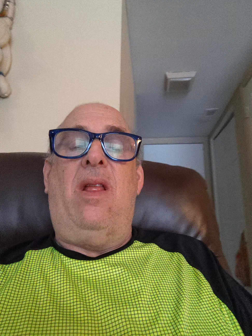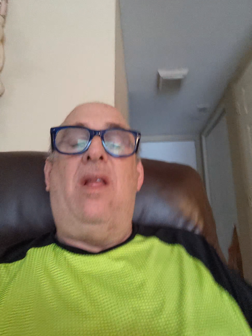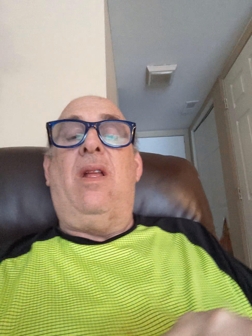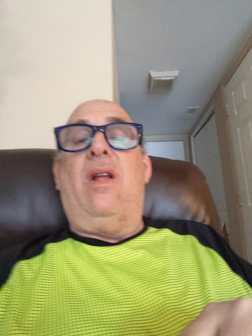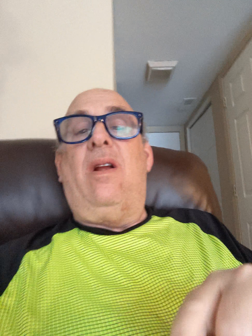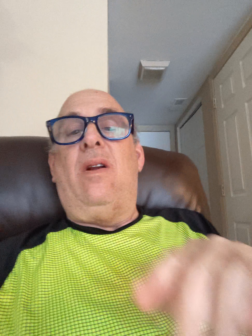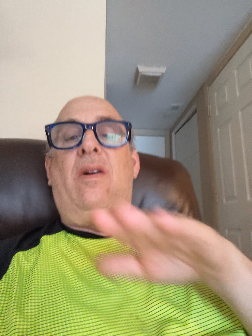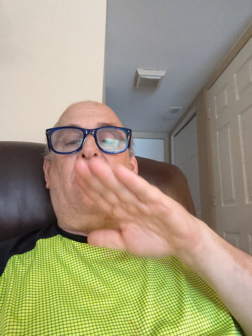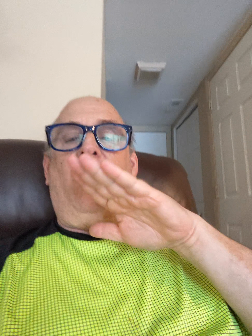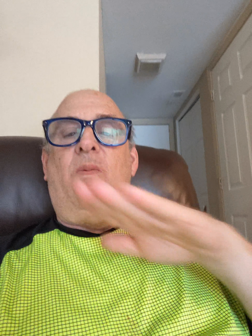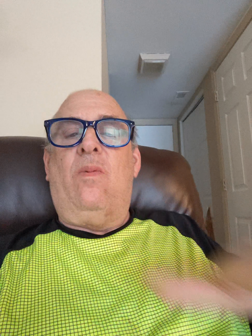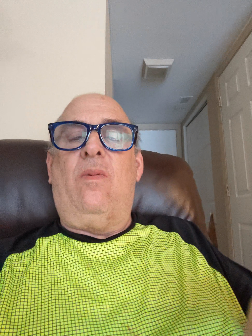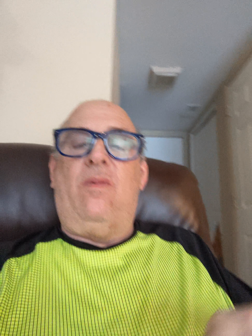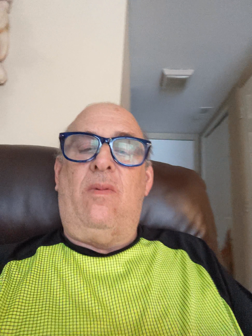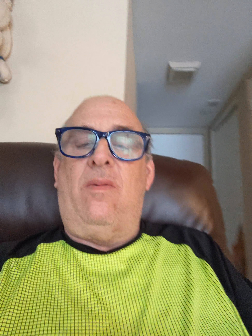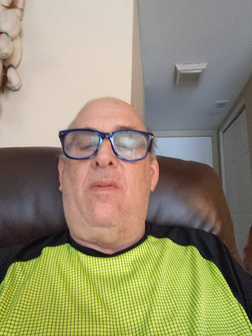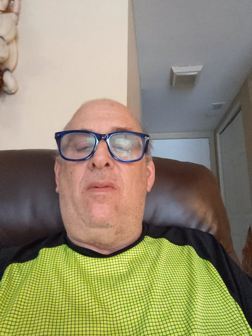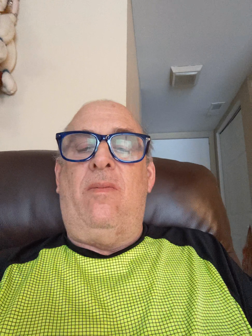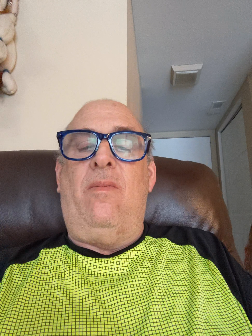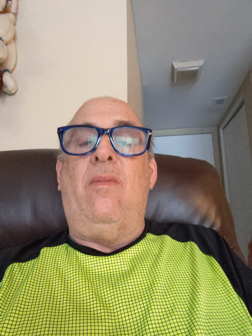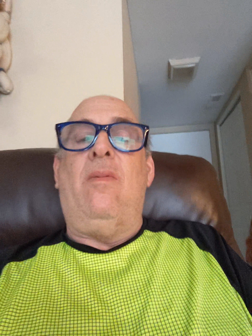quiet